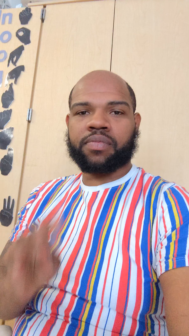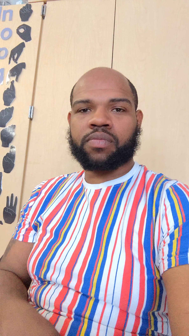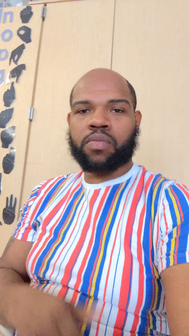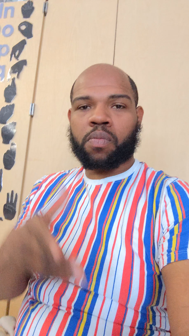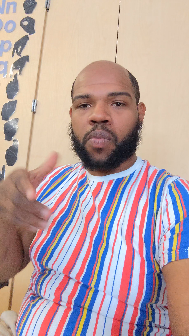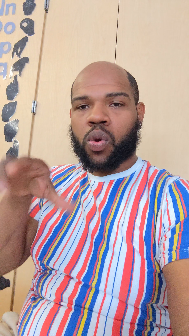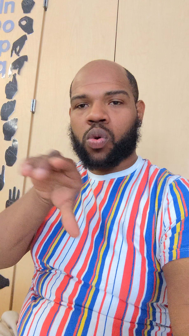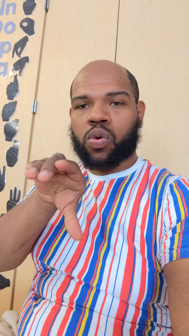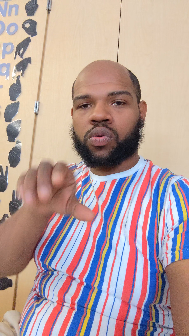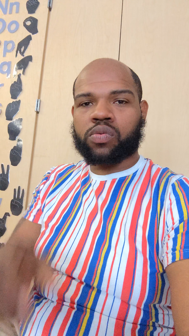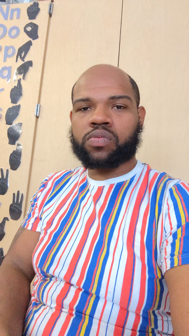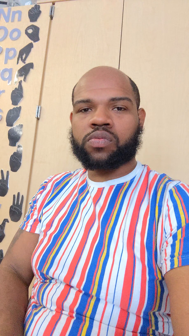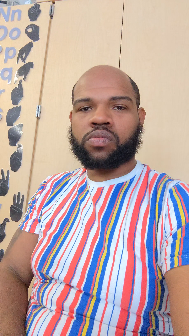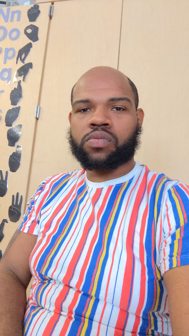pour